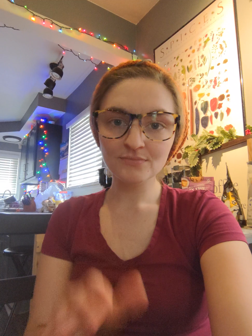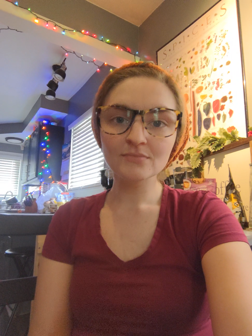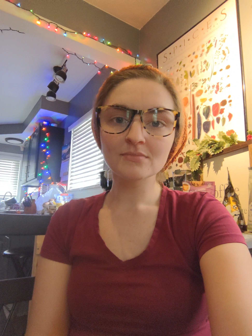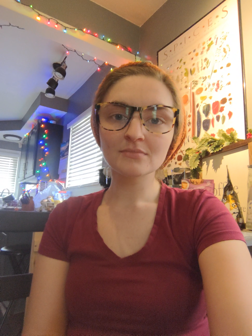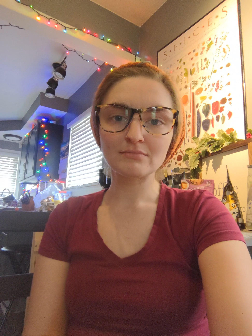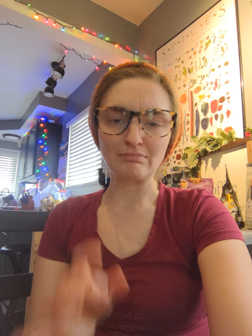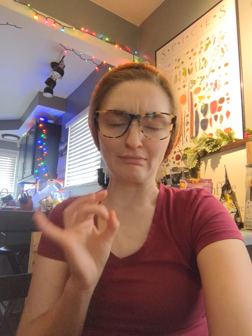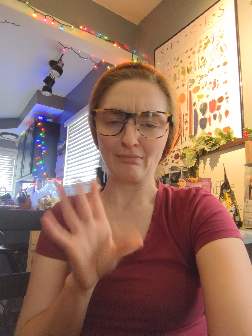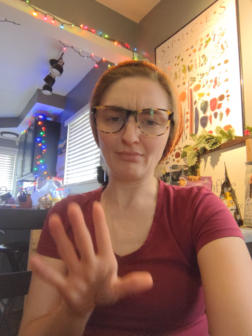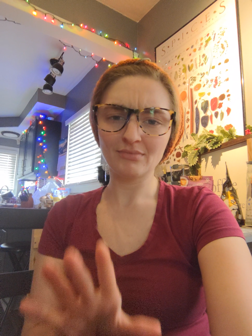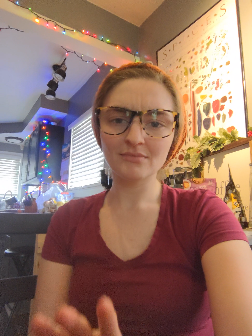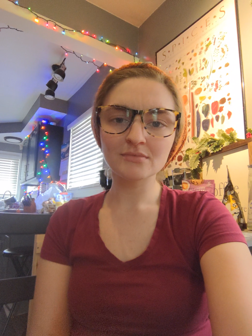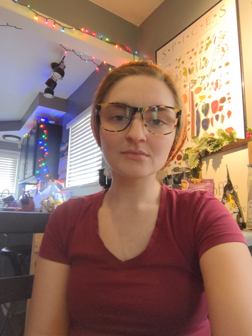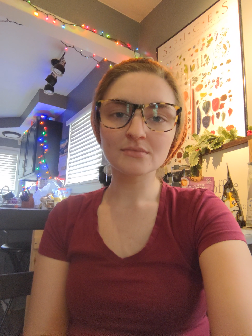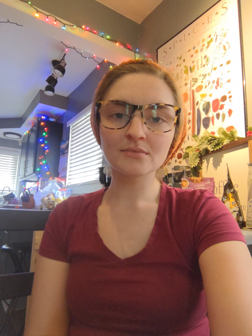yucky